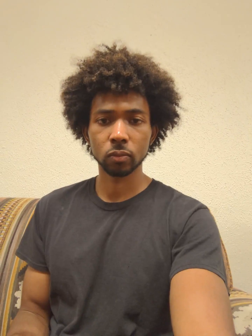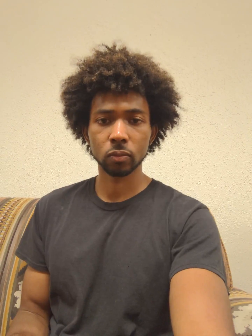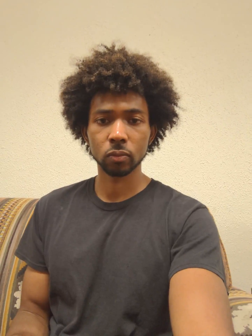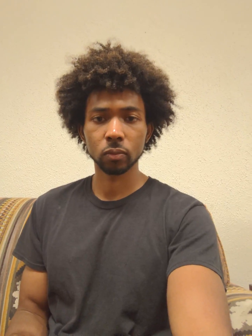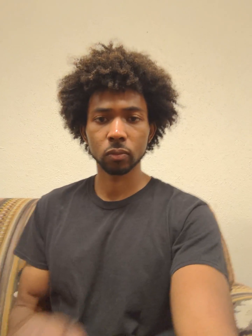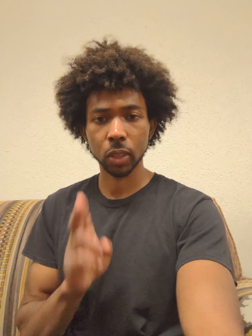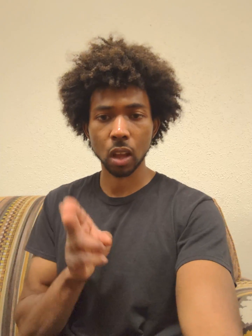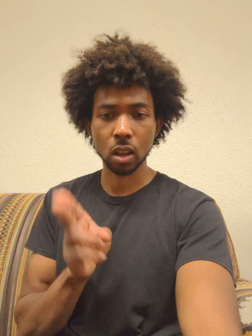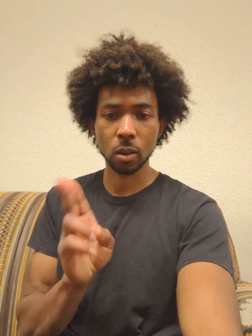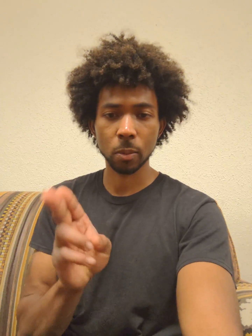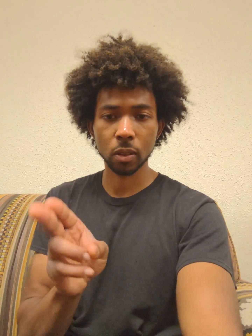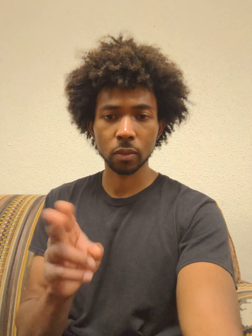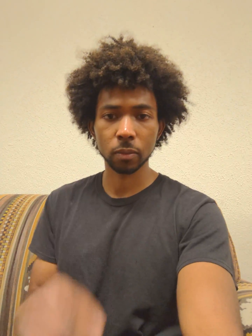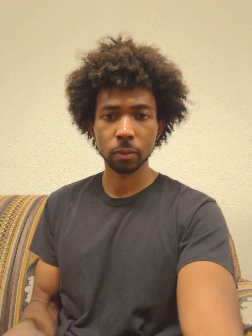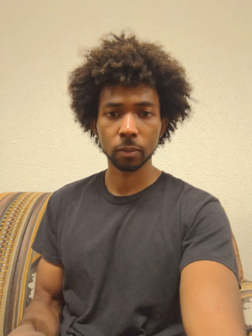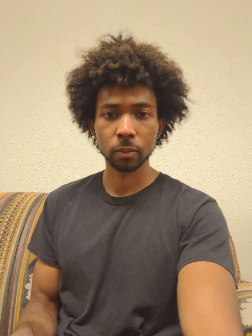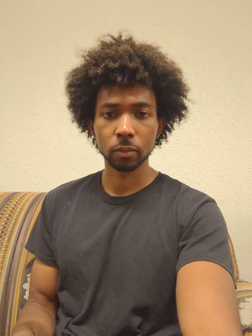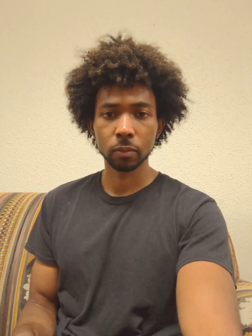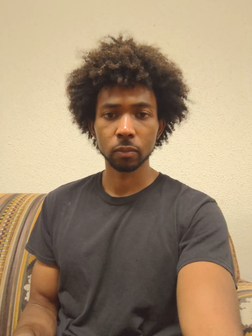hurry